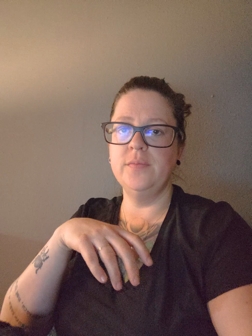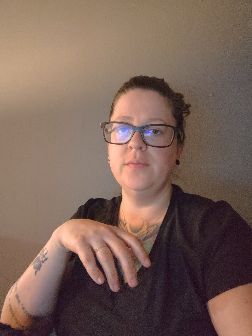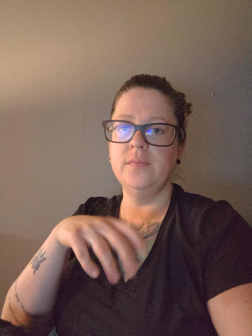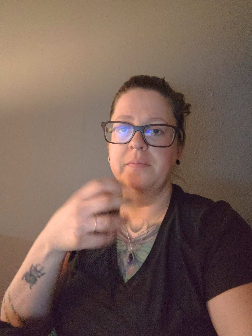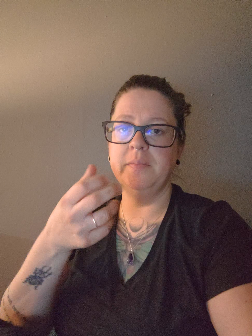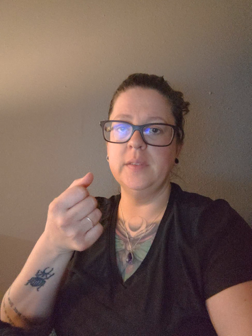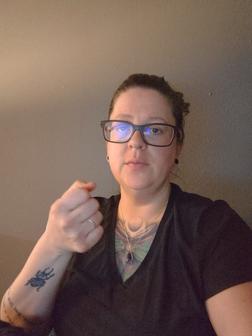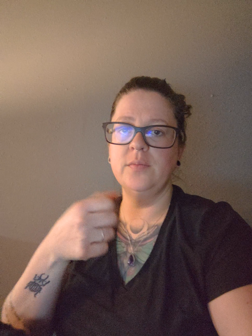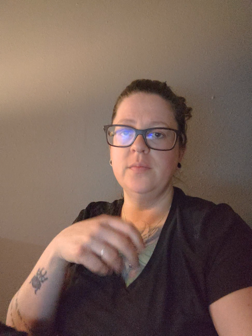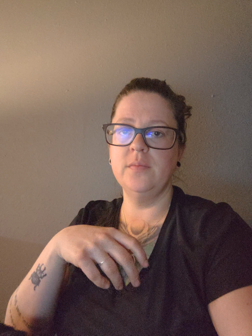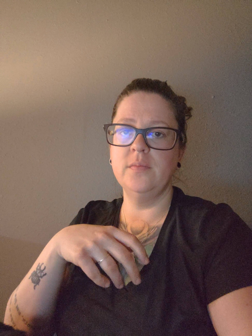milk